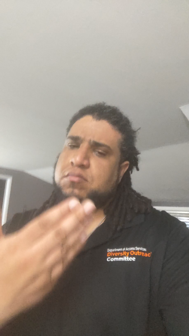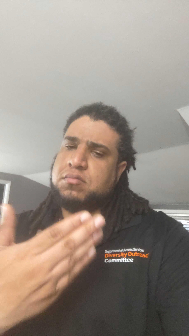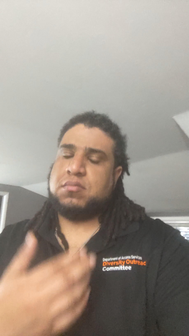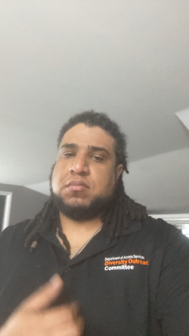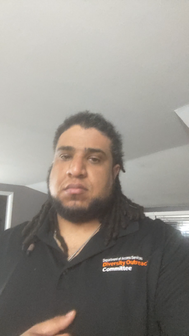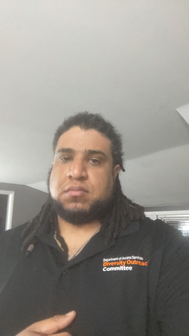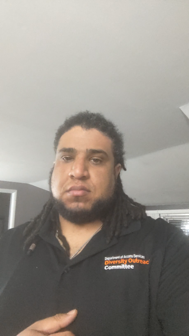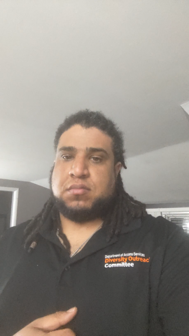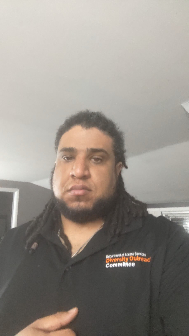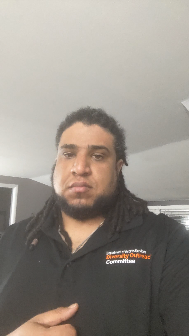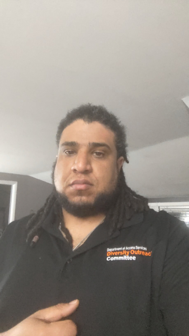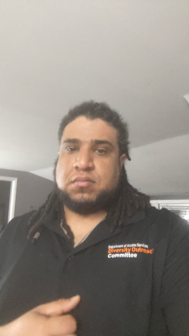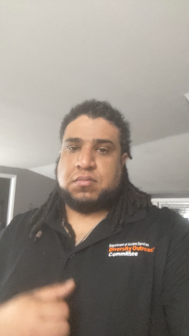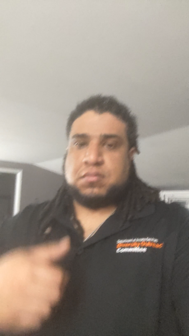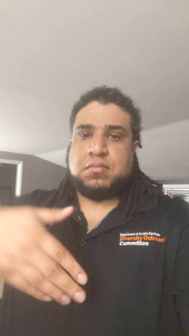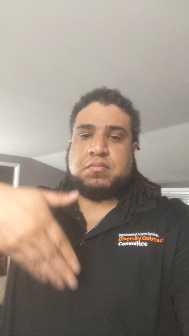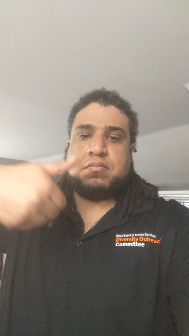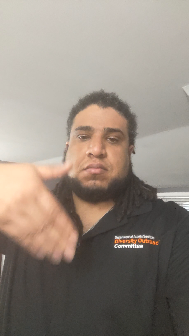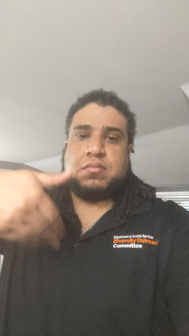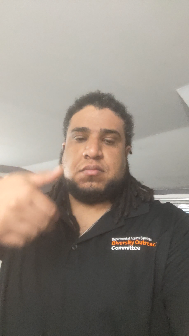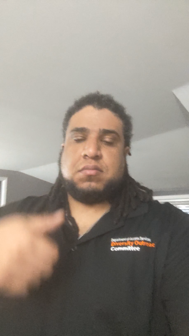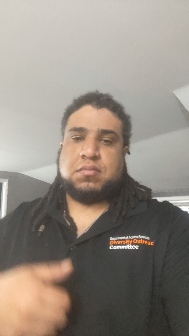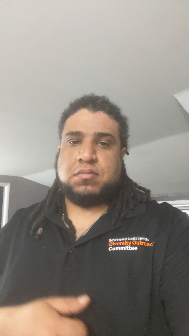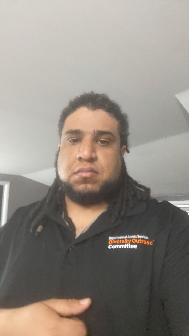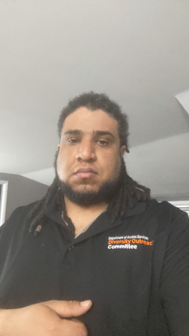pants